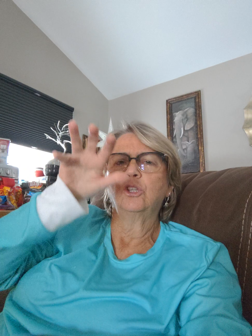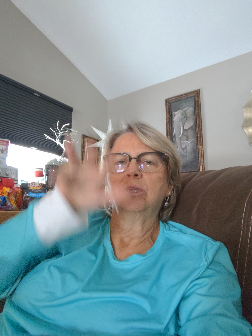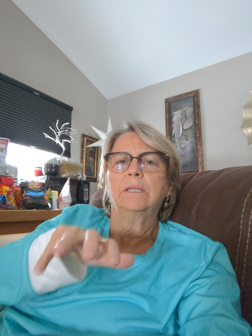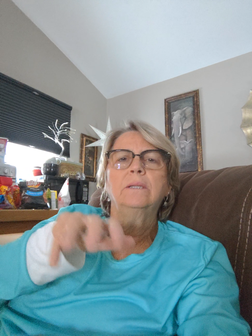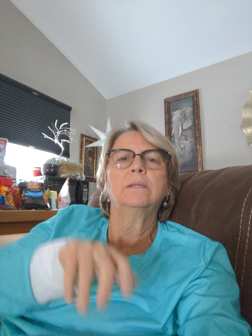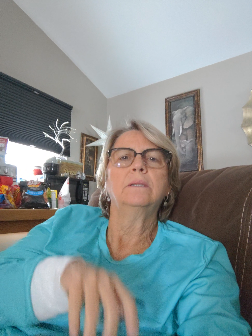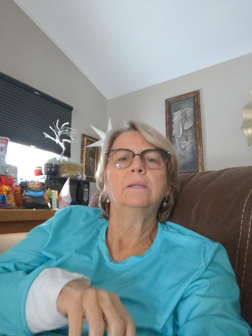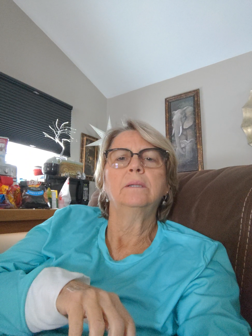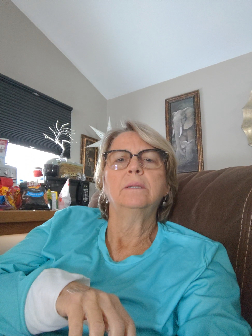alligator